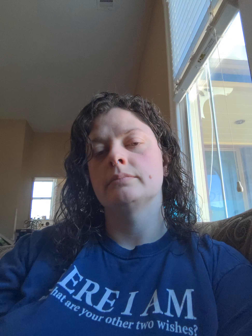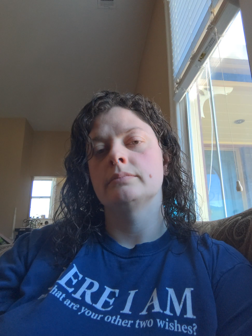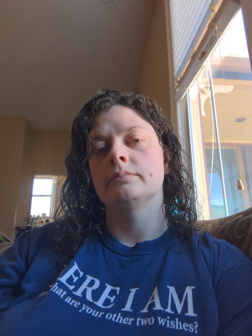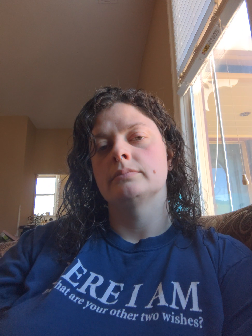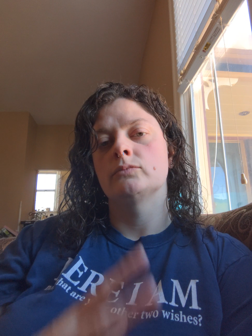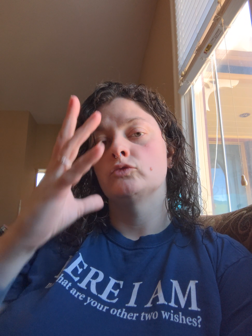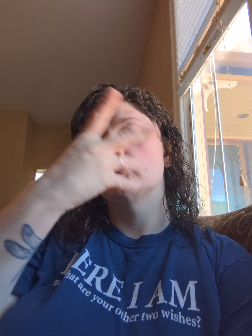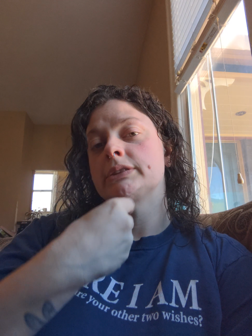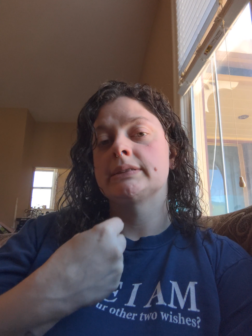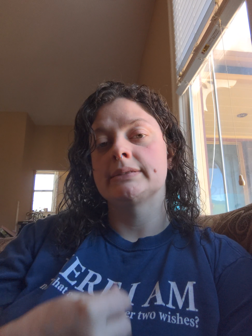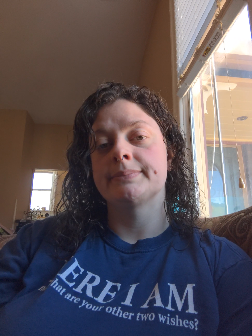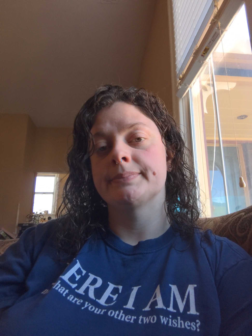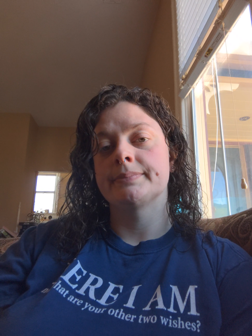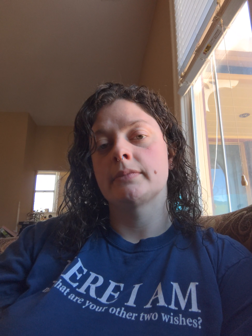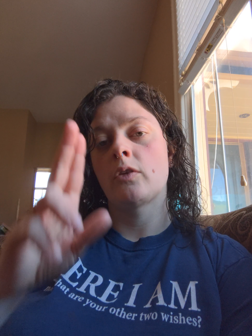pretty